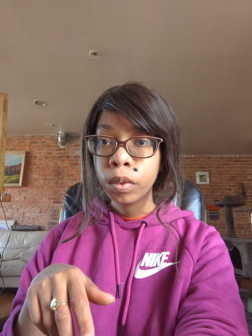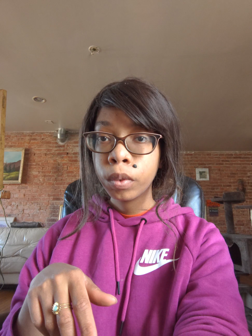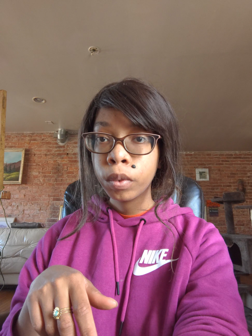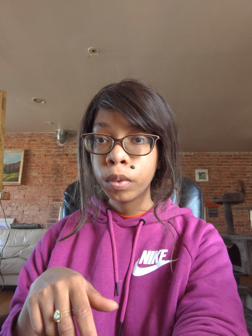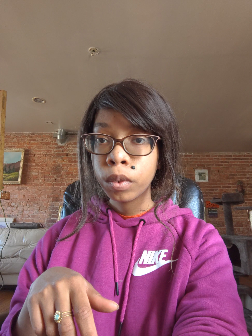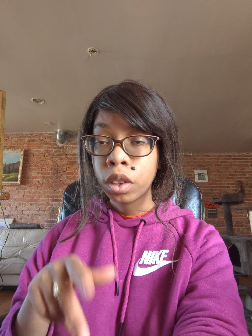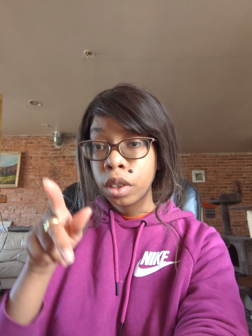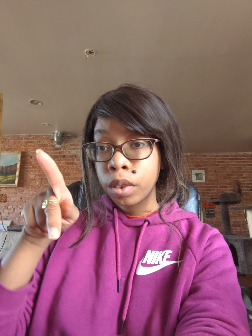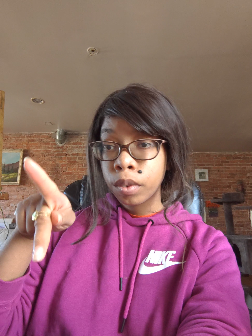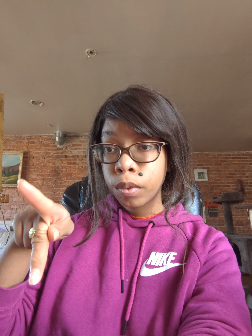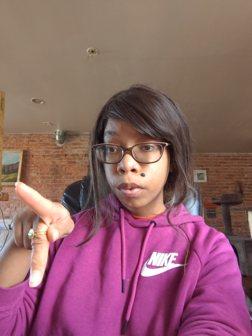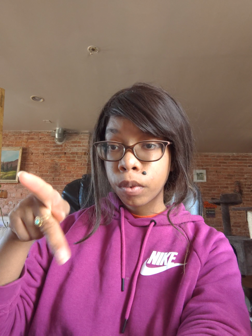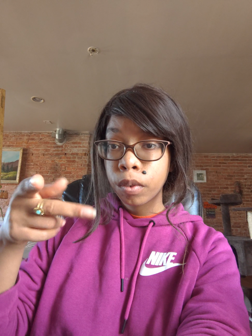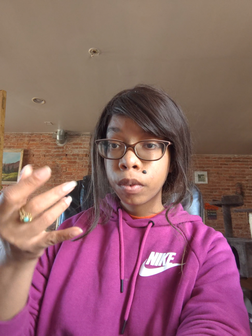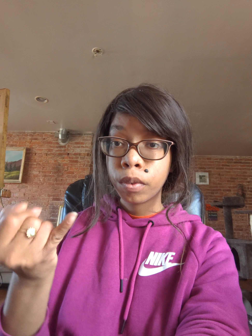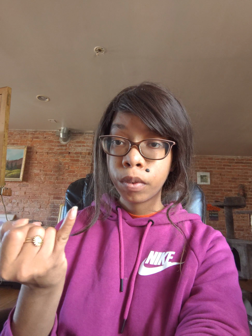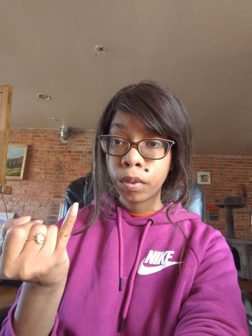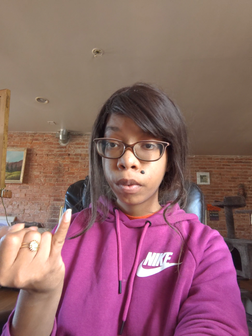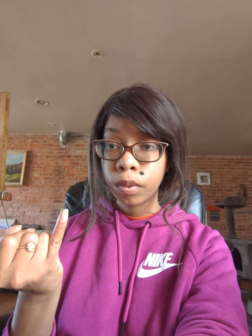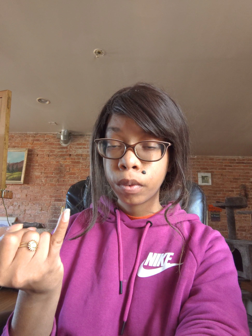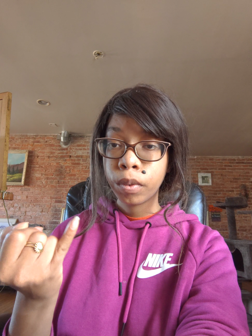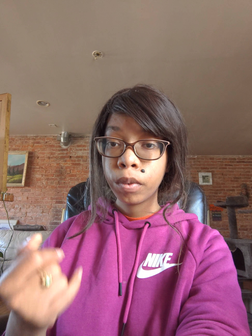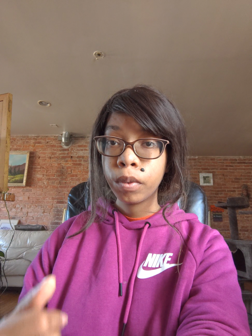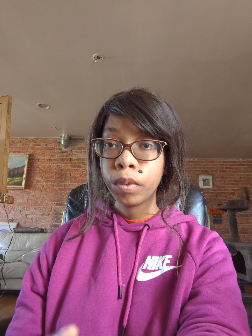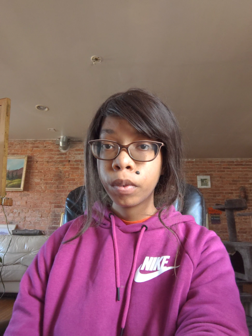pajamas